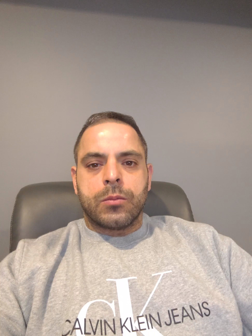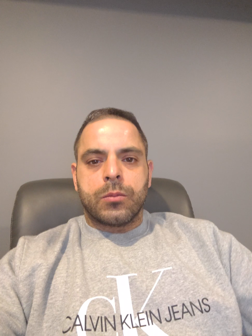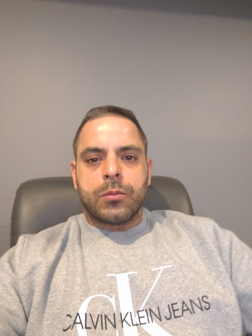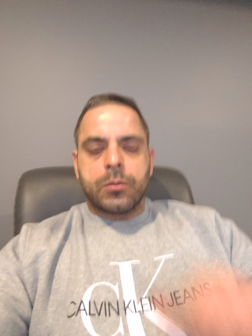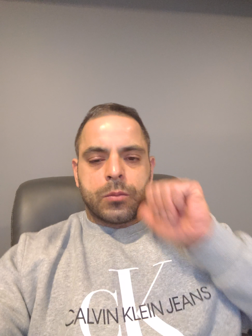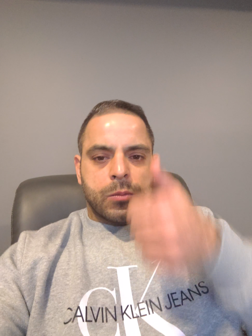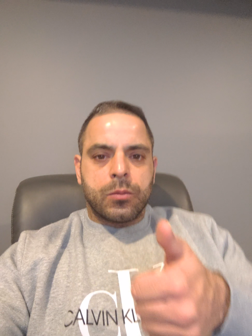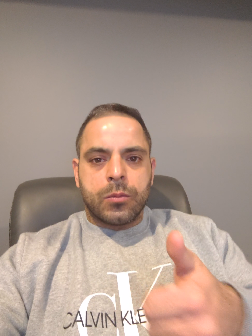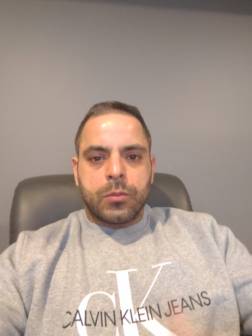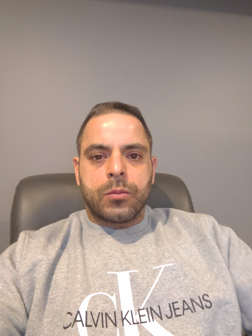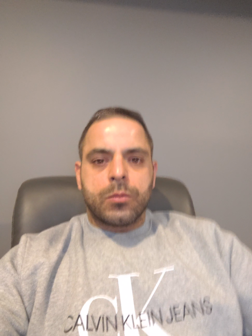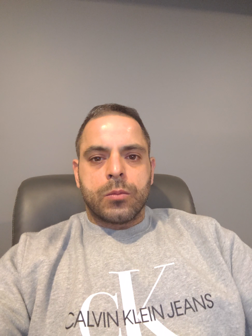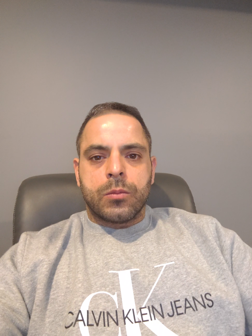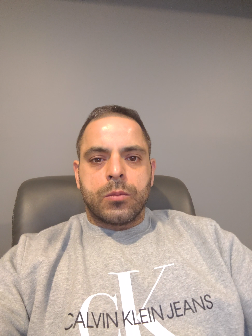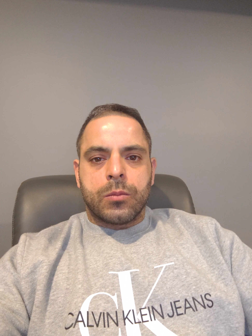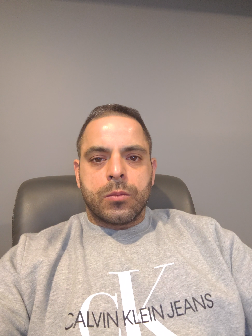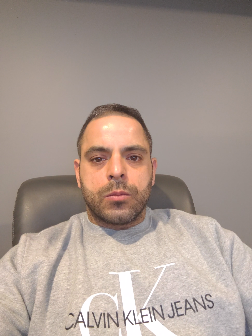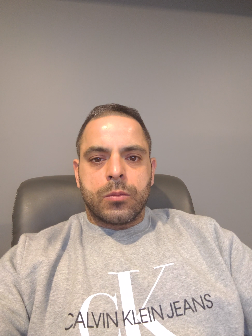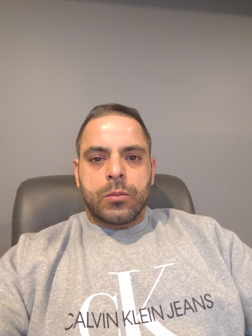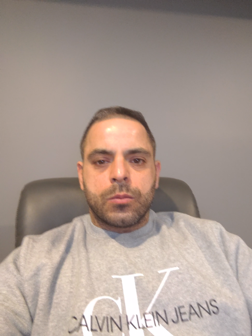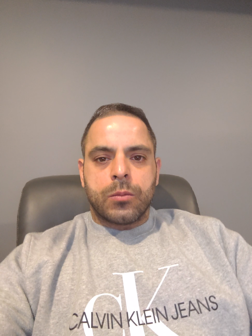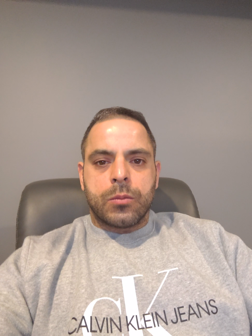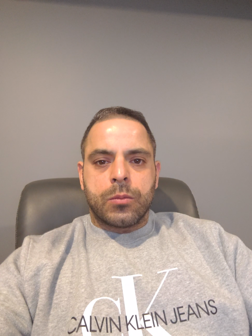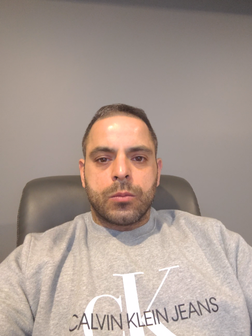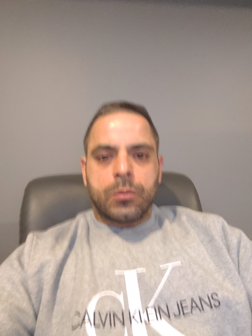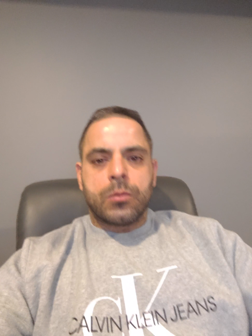tomorrow